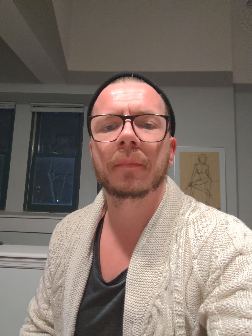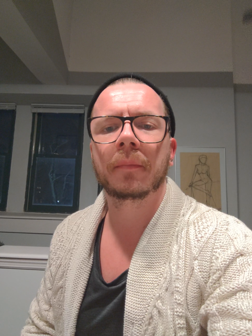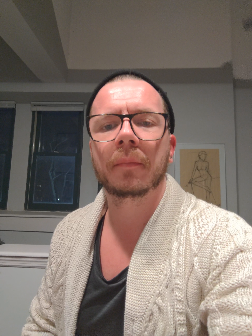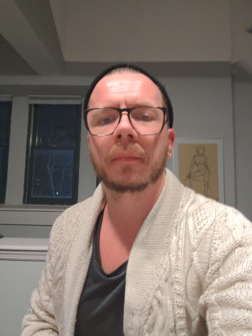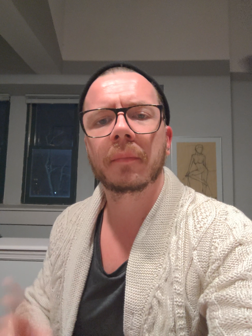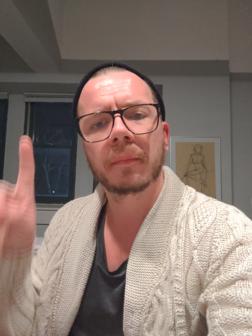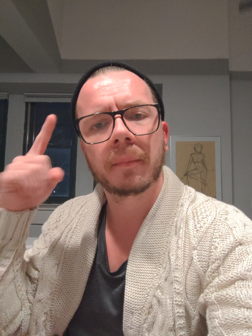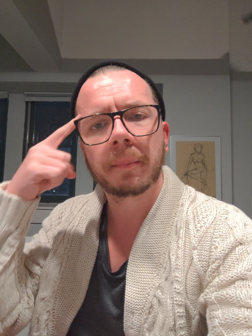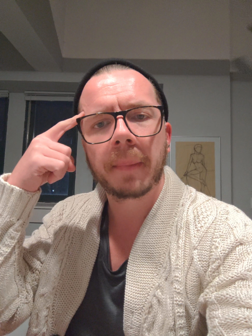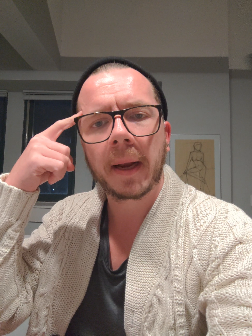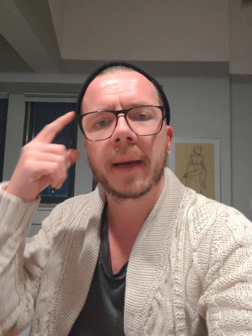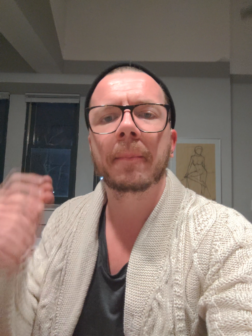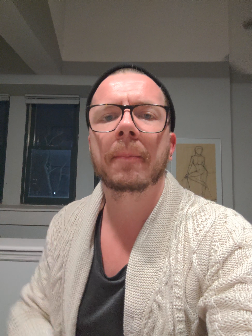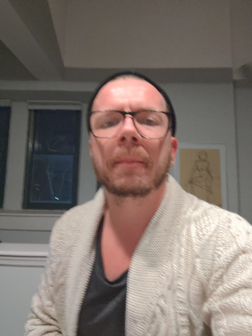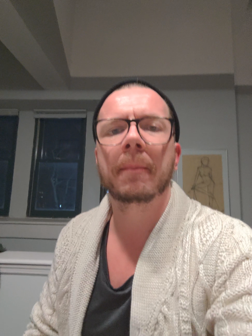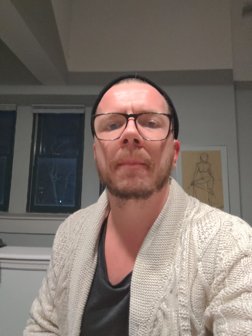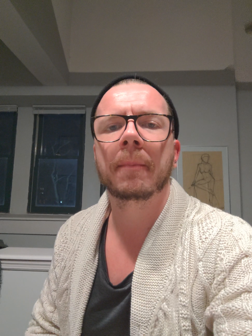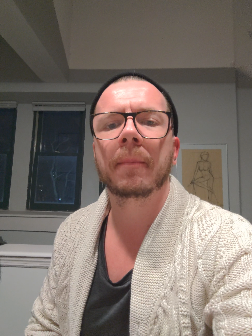penny